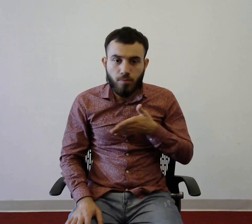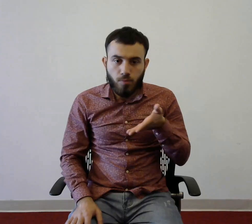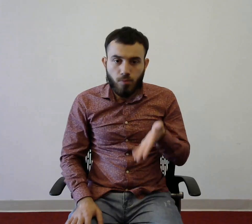bu